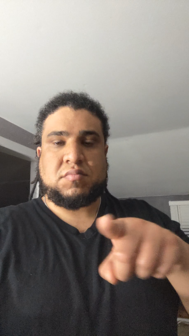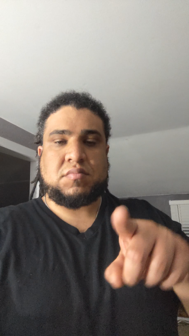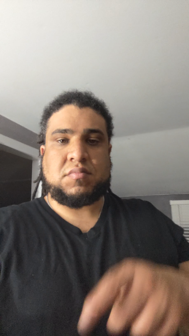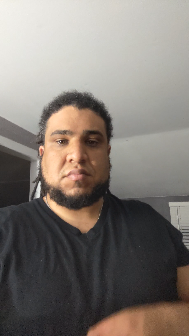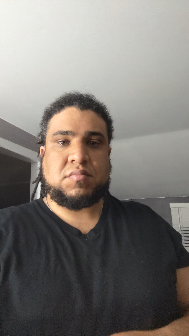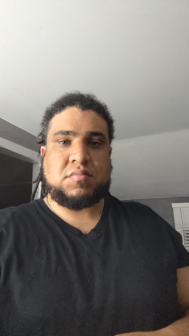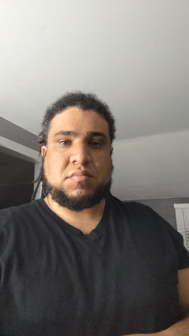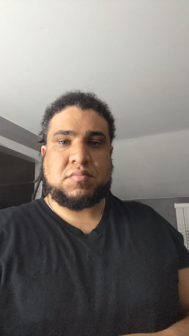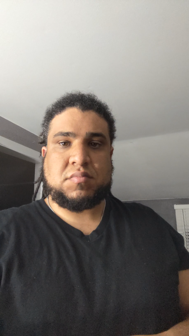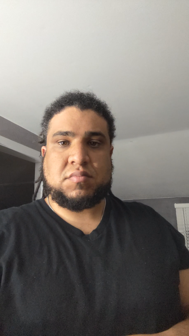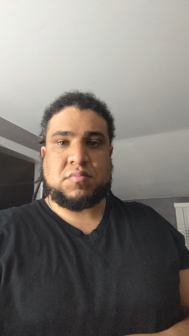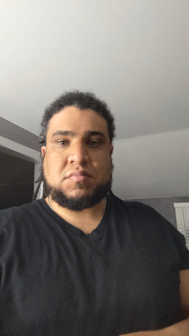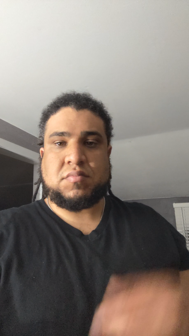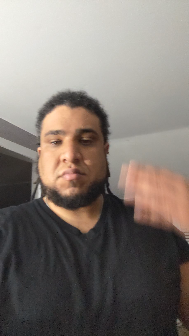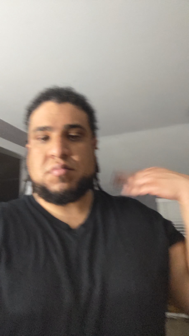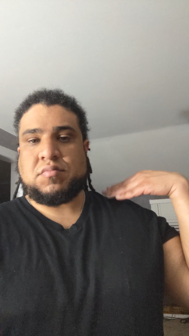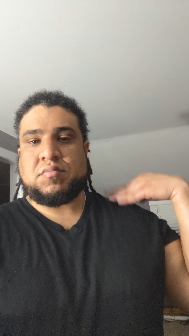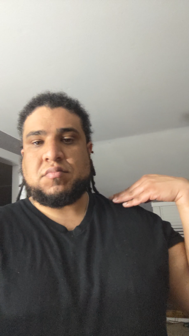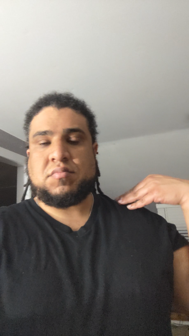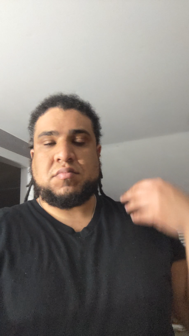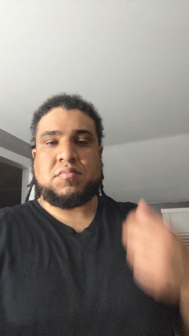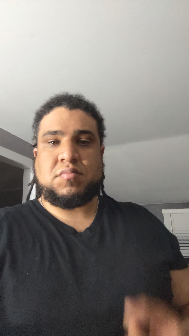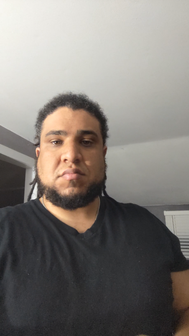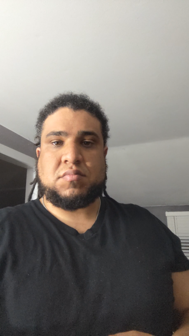shoulder